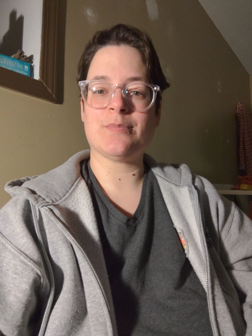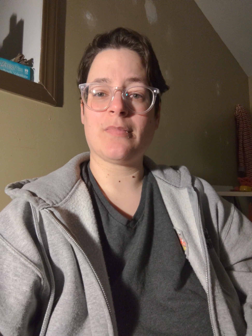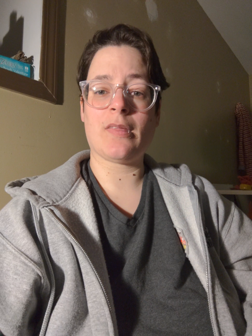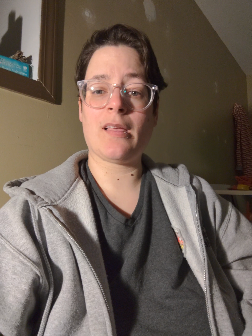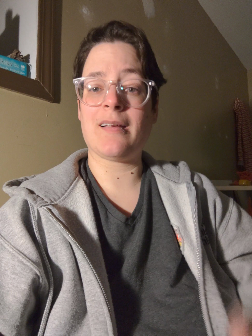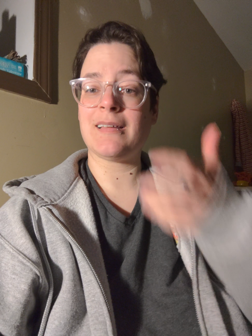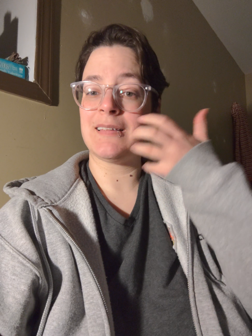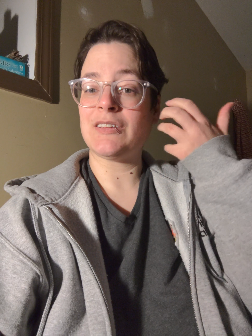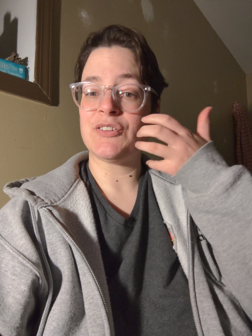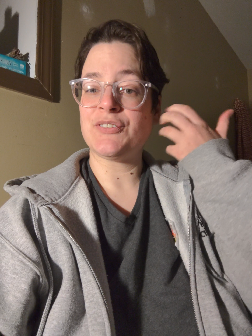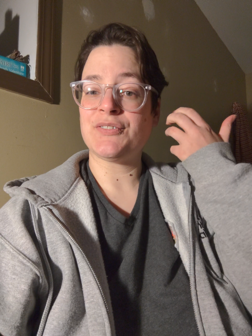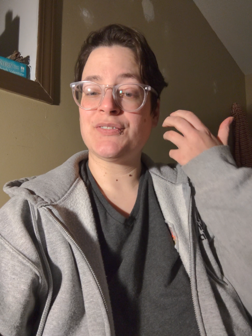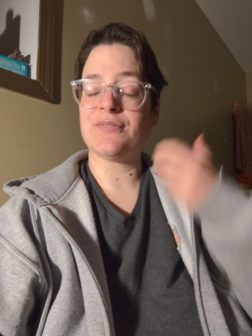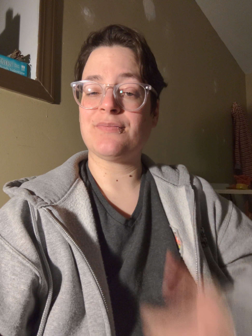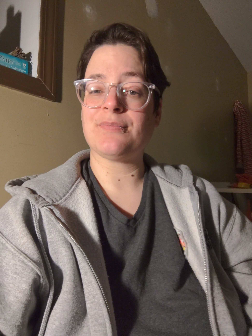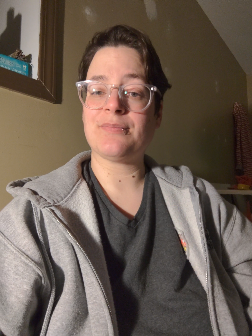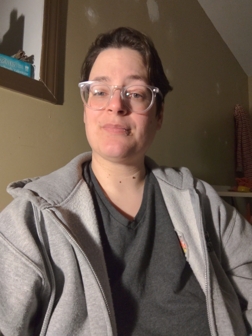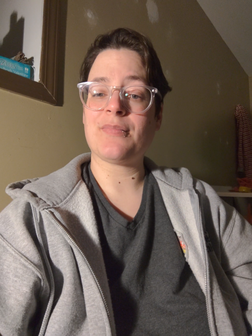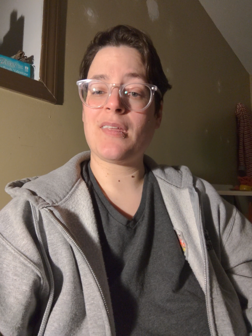tiger